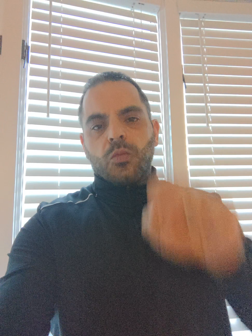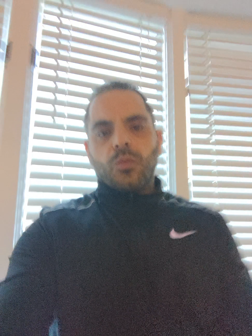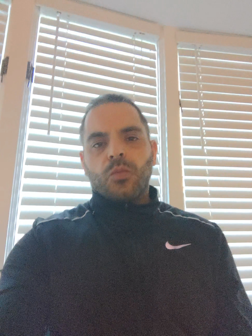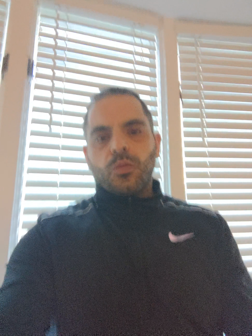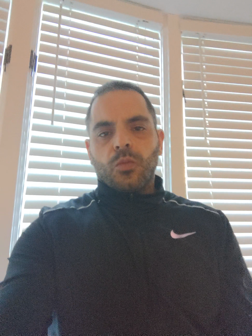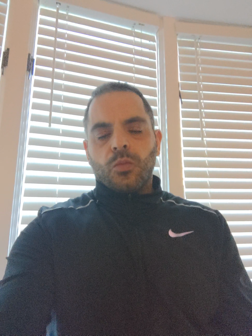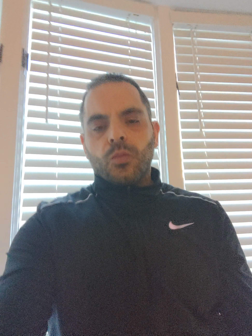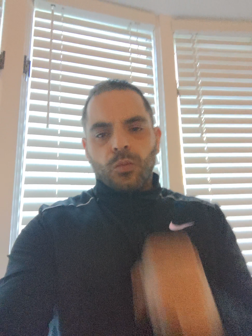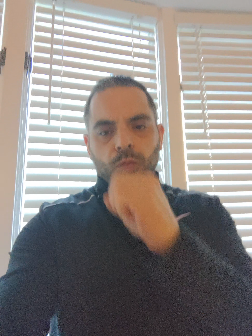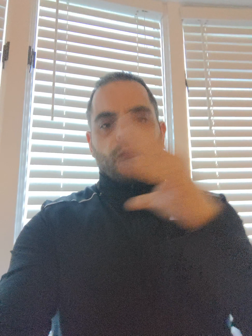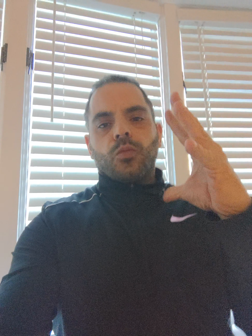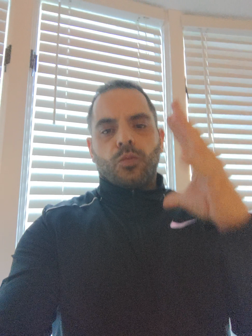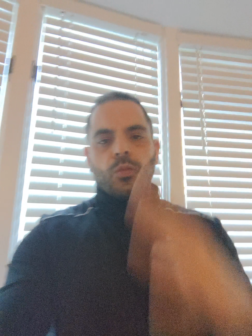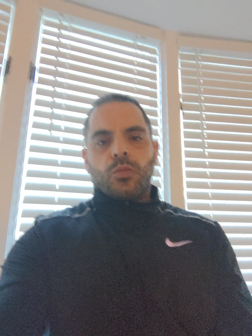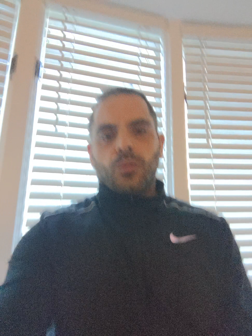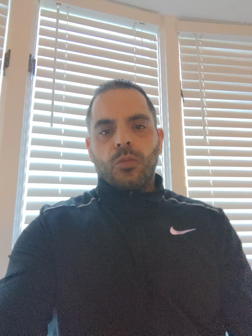balloon